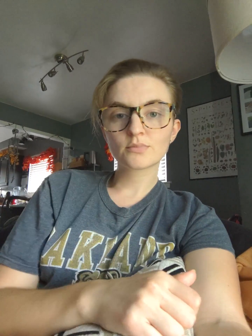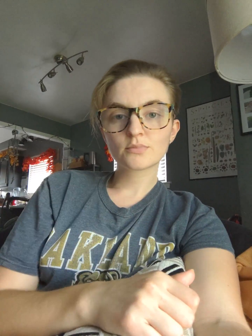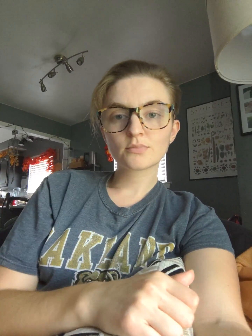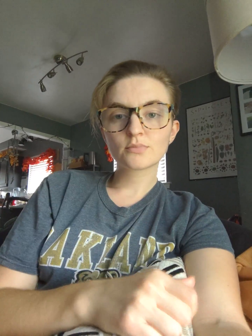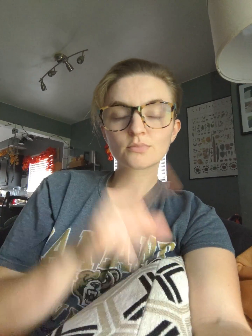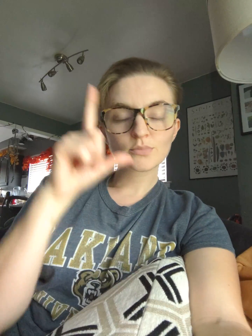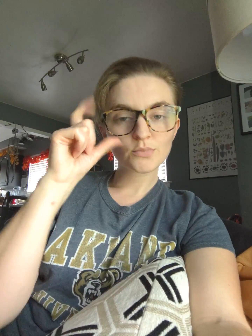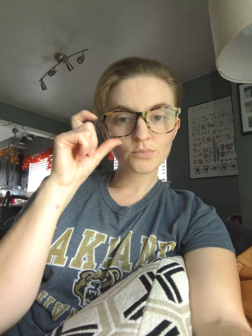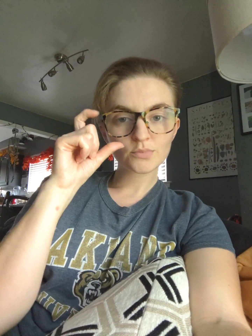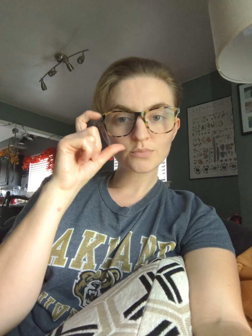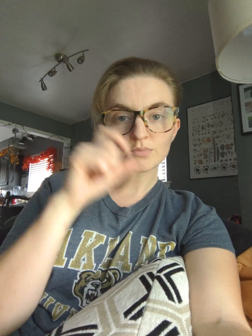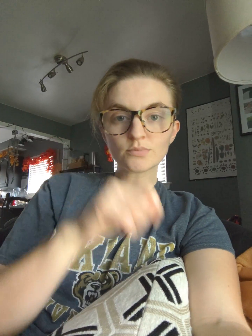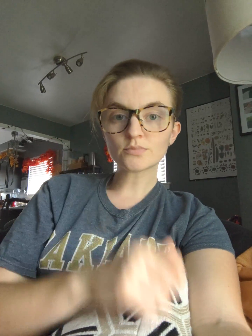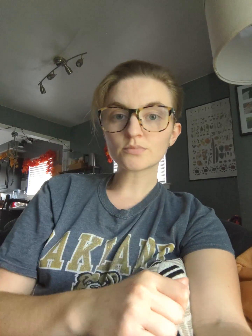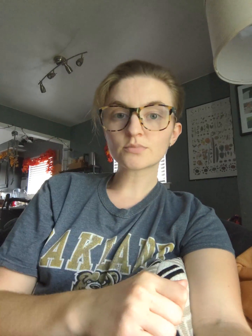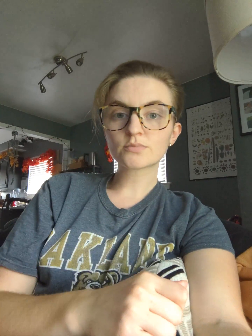camera